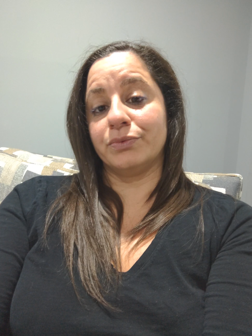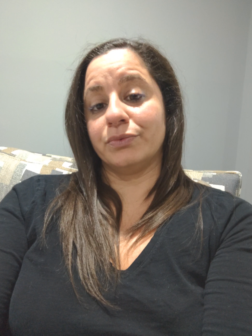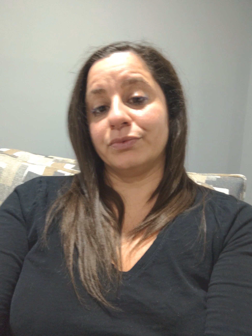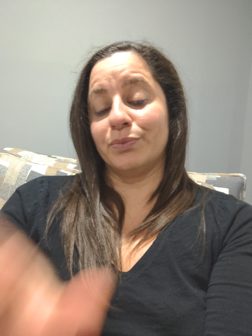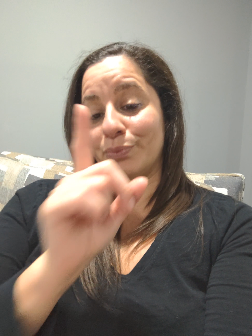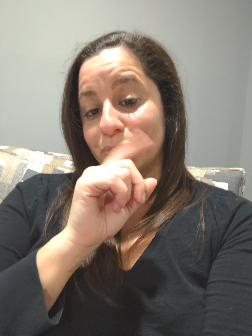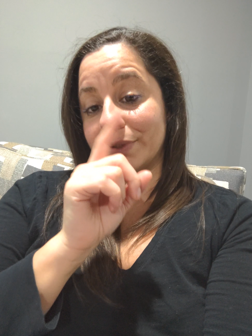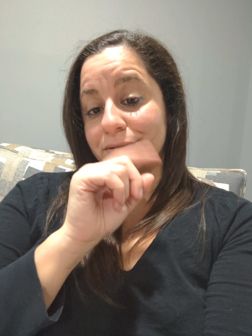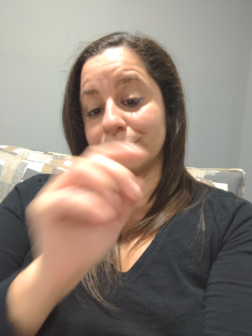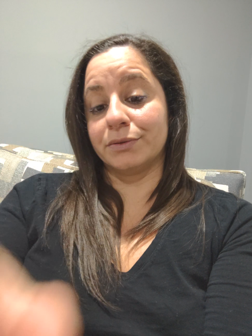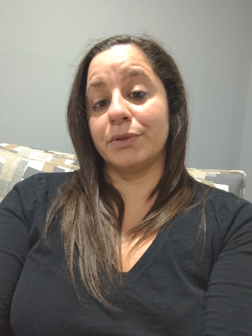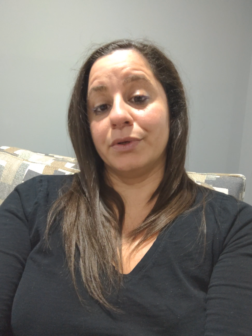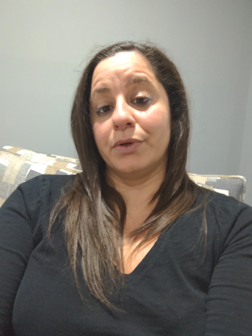pretend